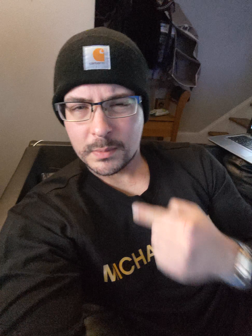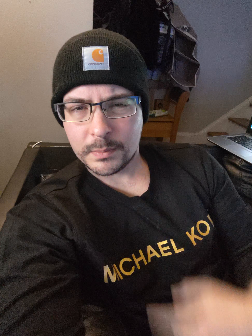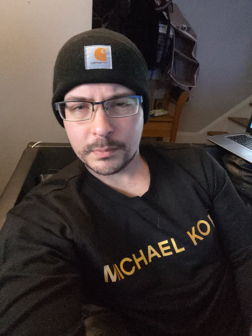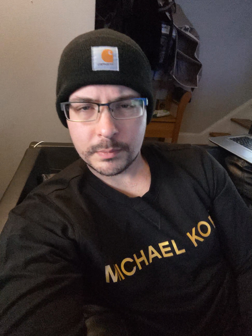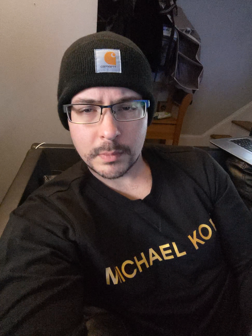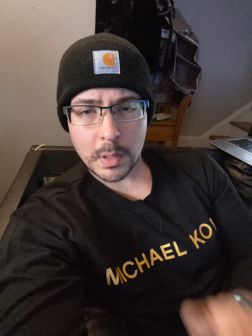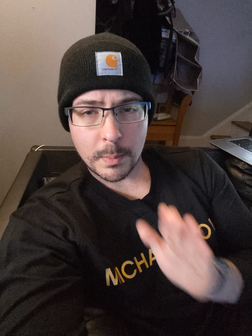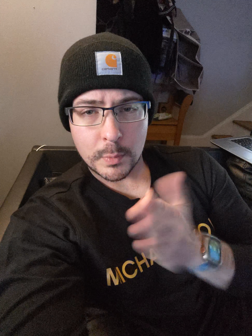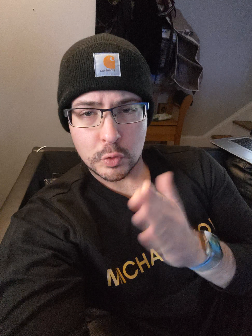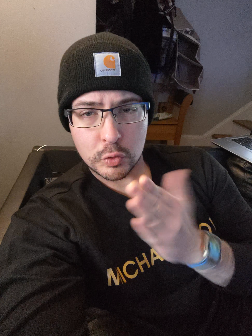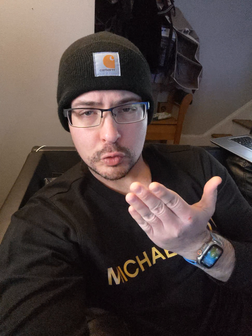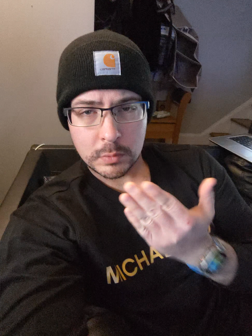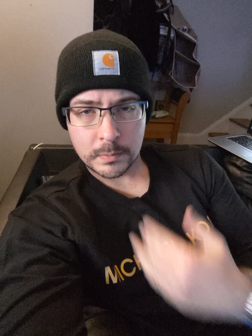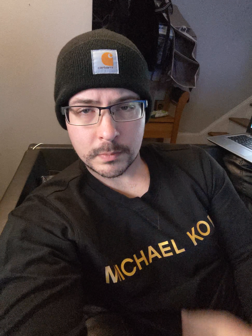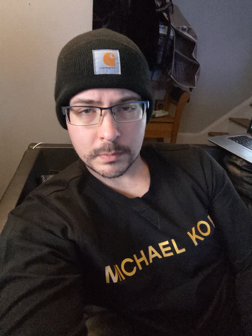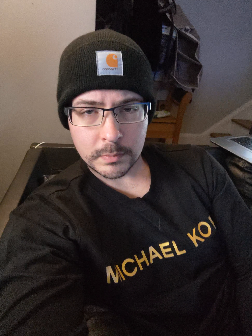book